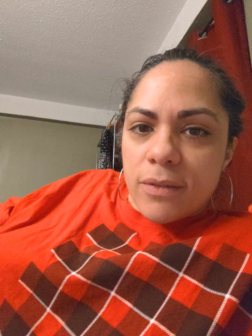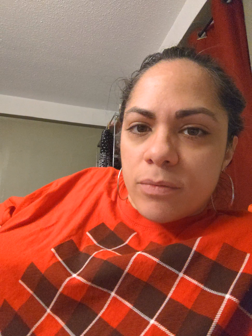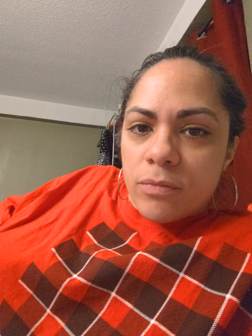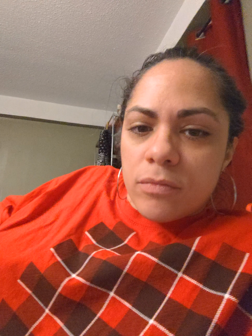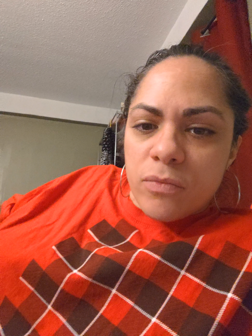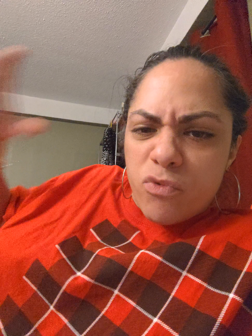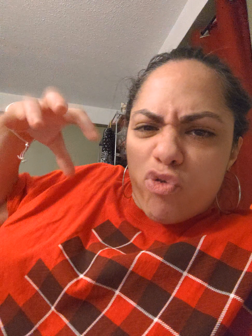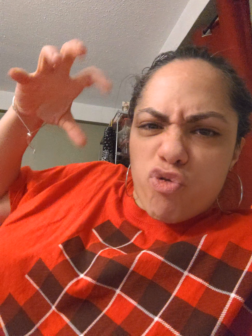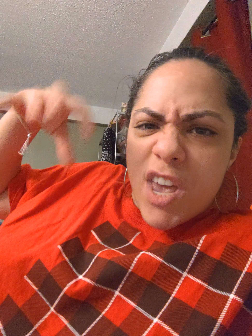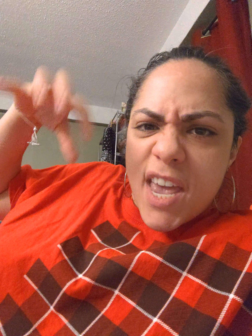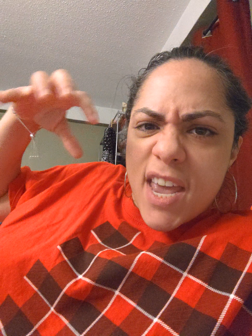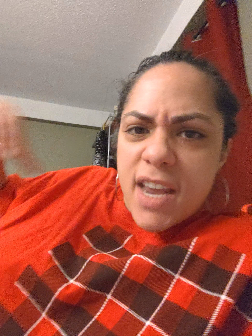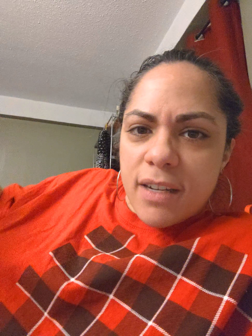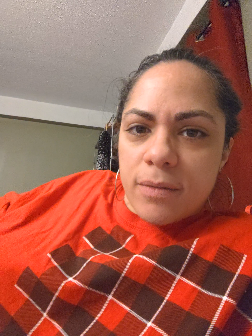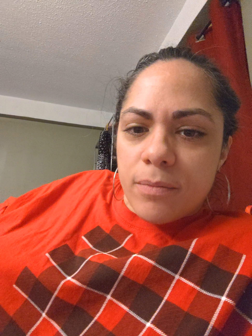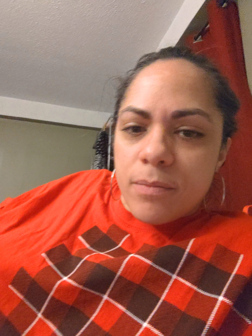rain